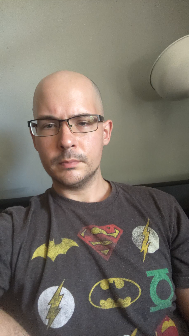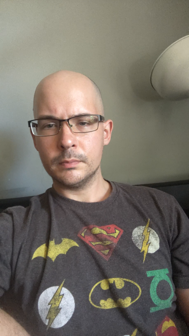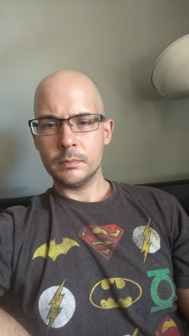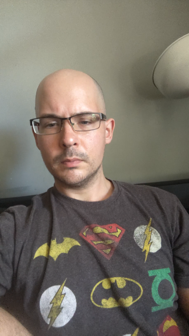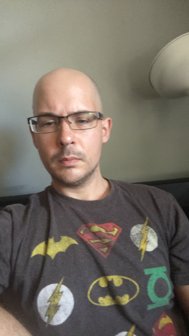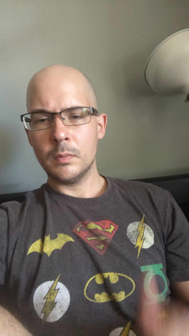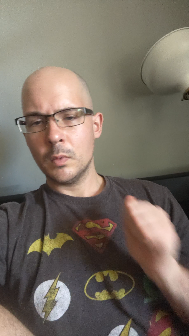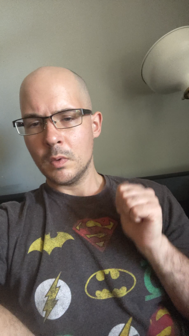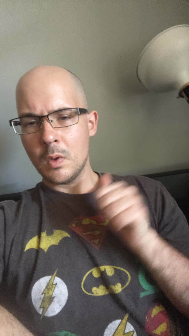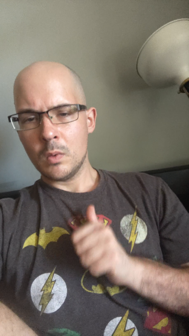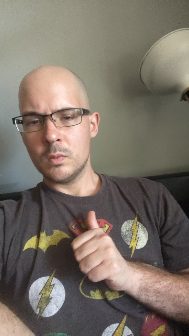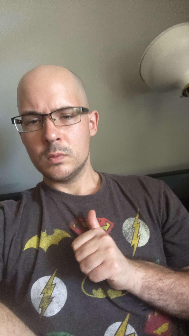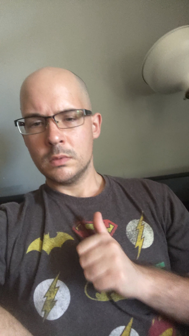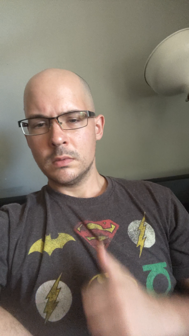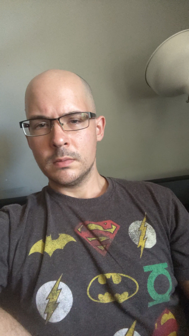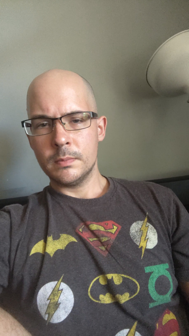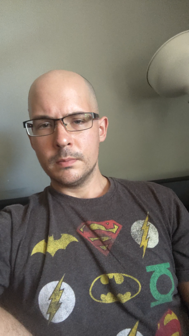coats